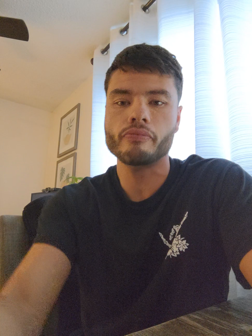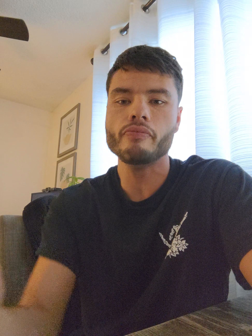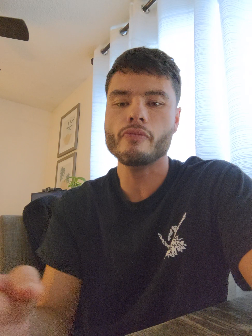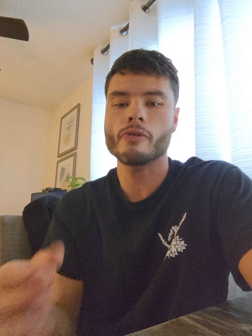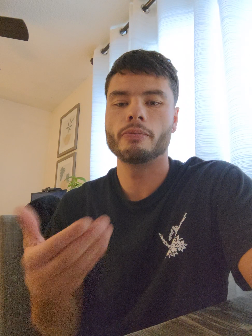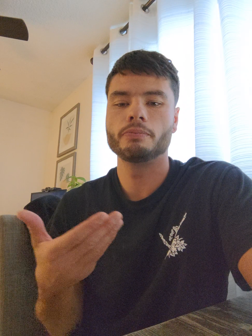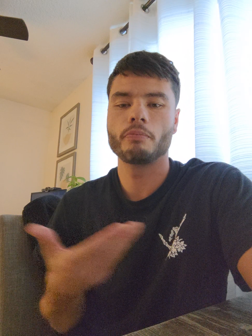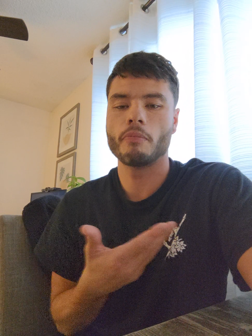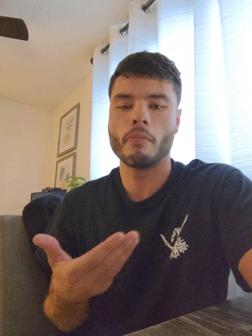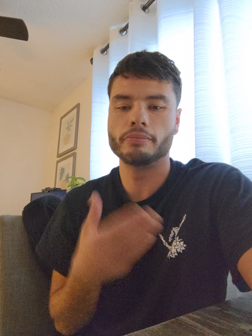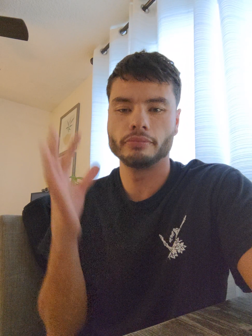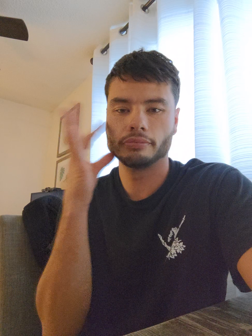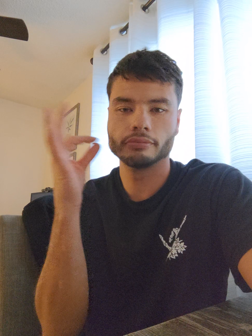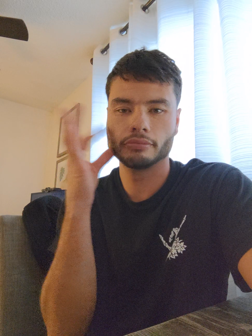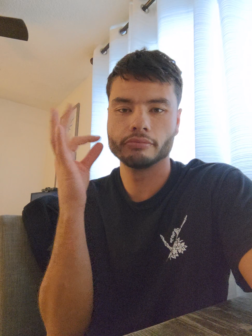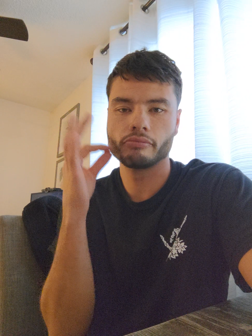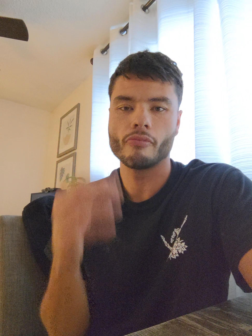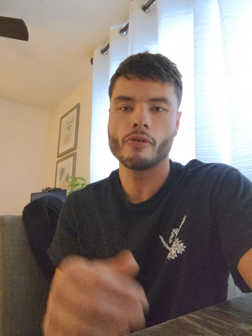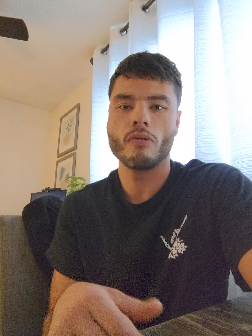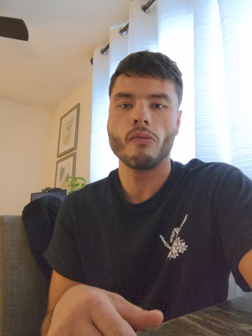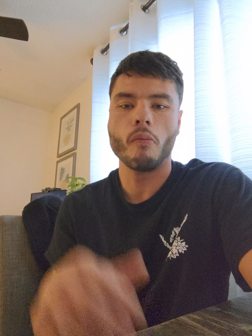kitty